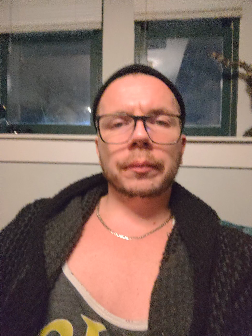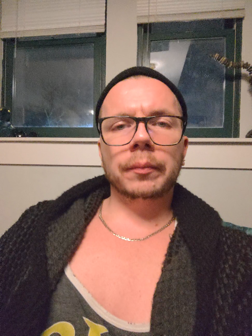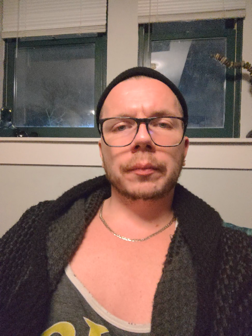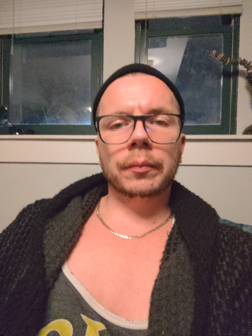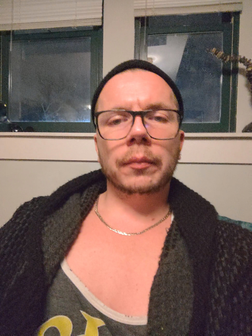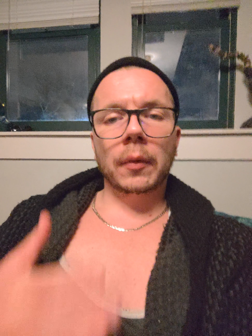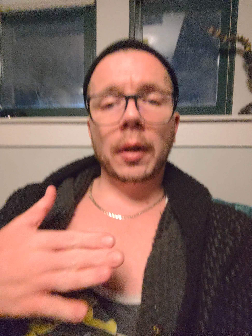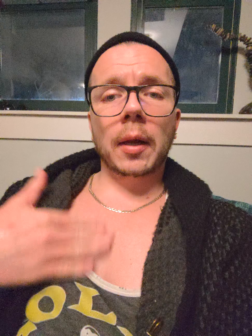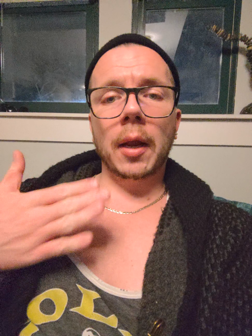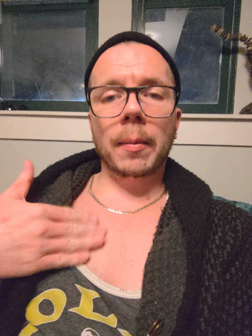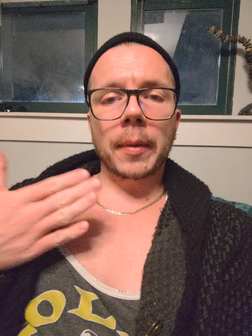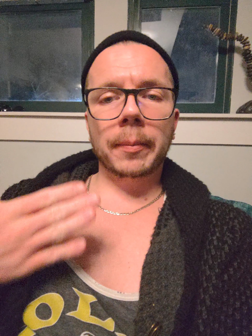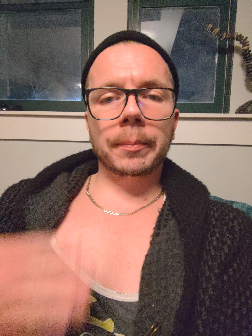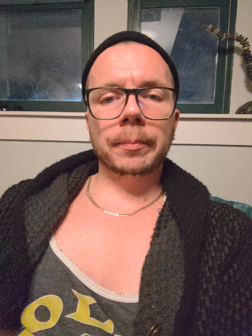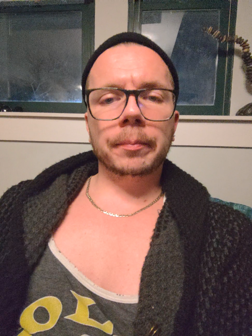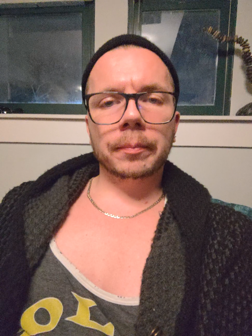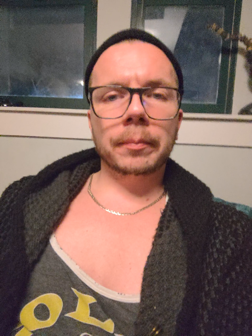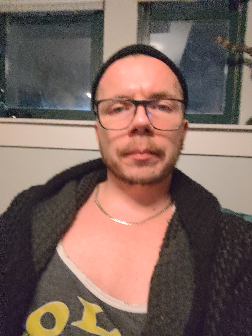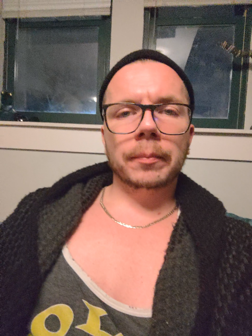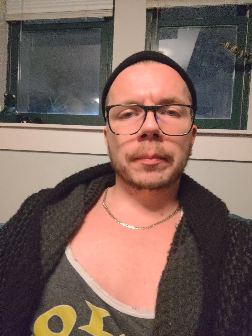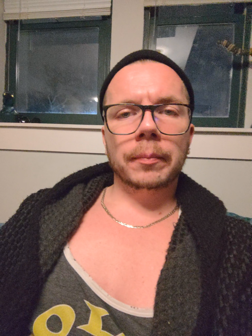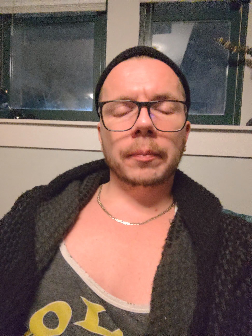happy